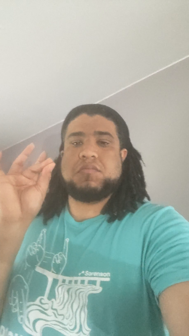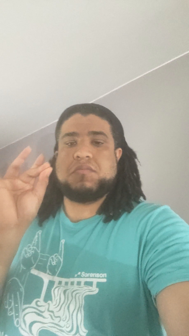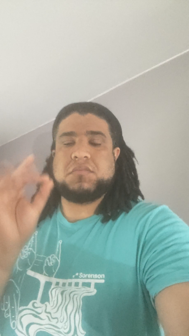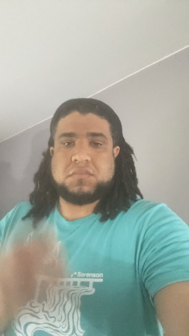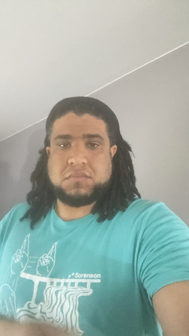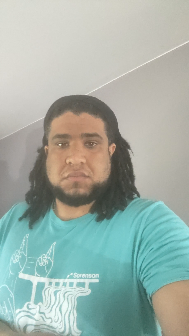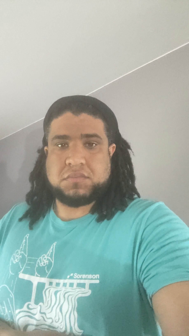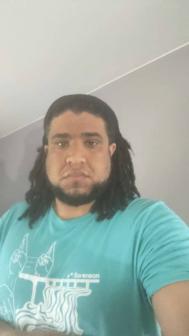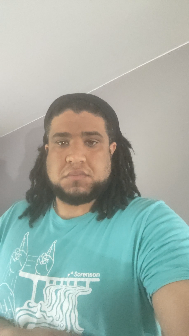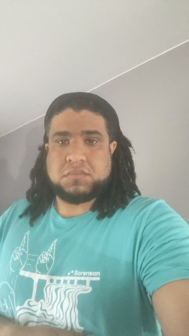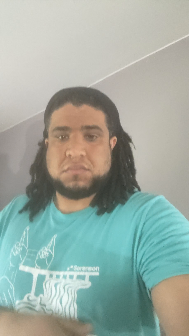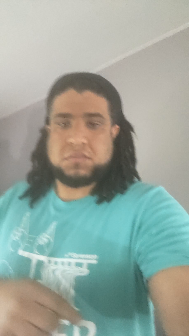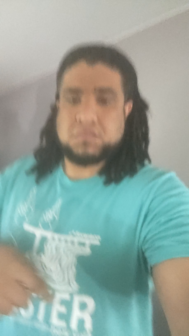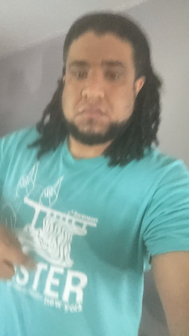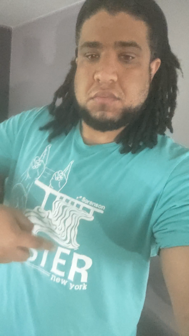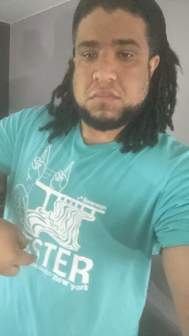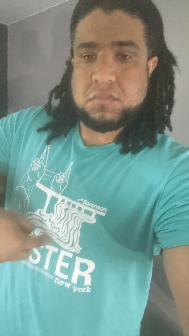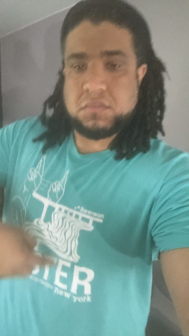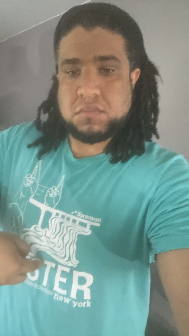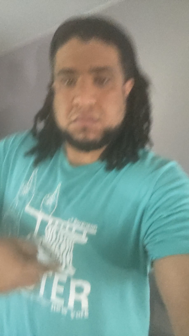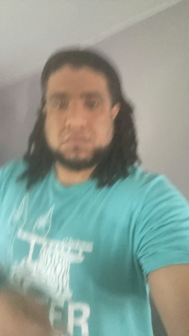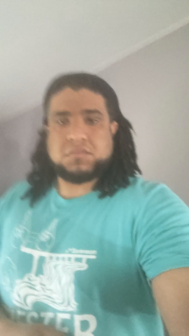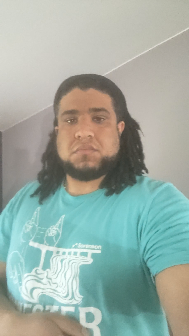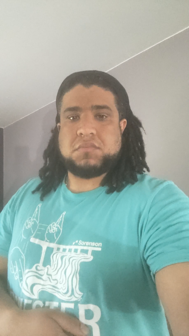belly button